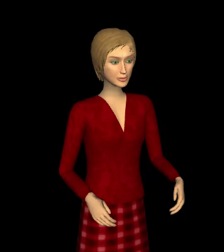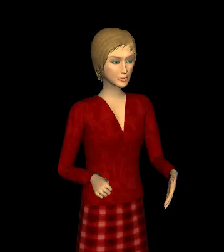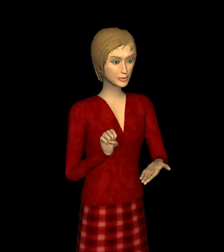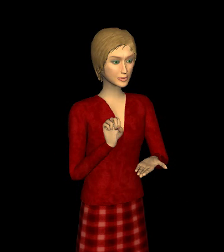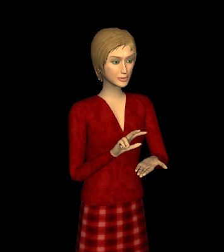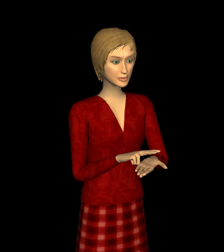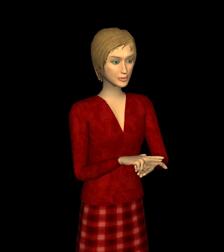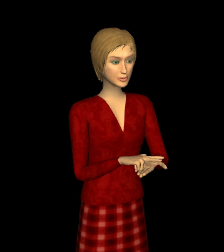بقعة